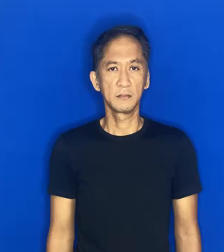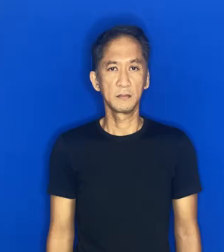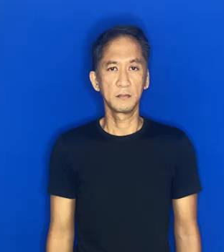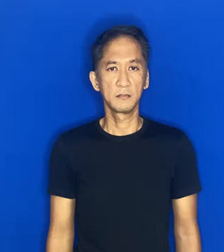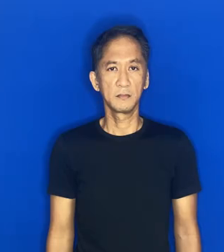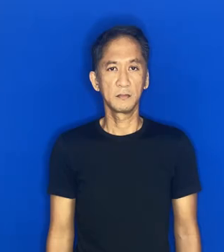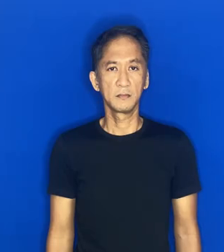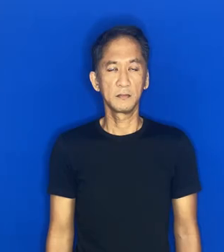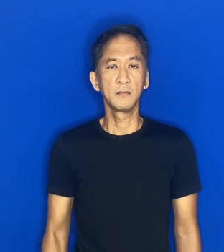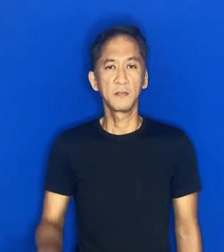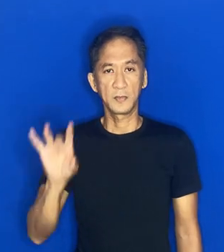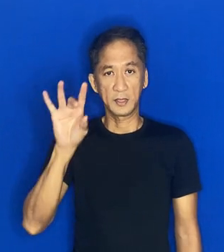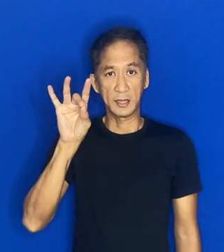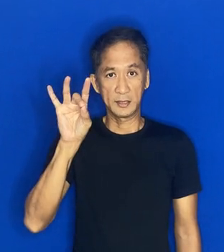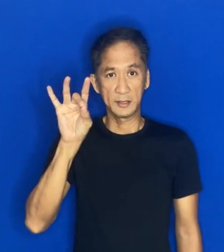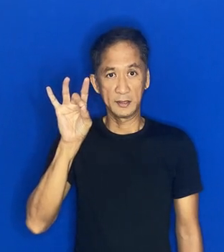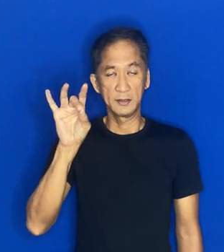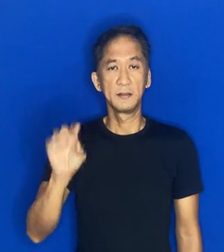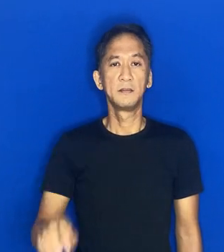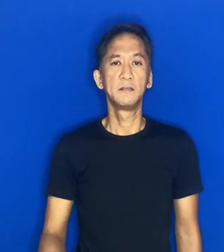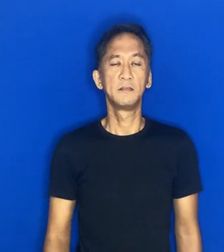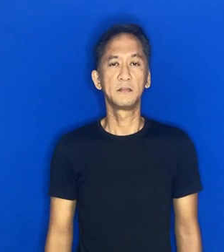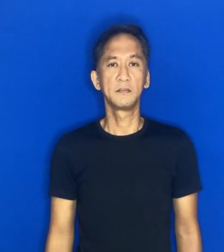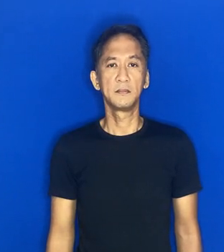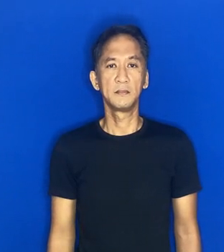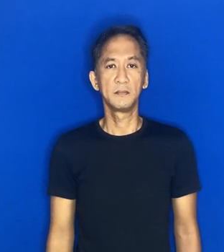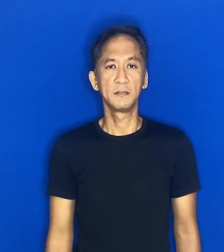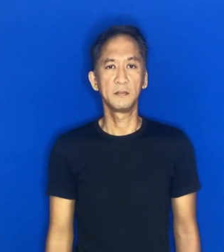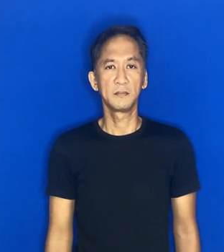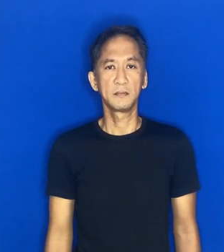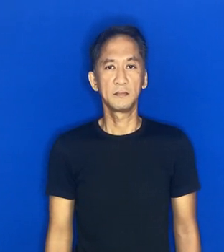eight